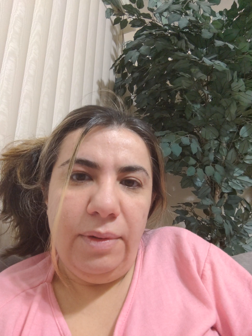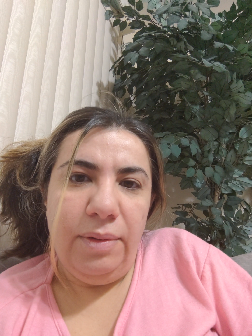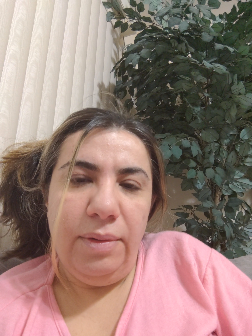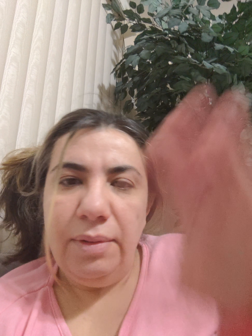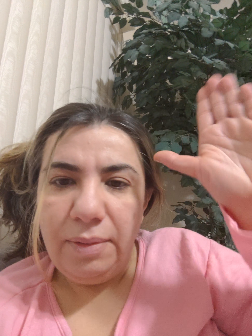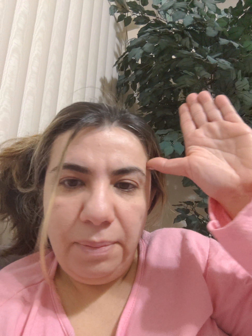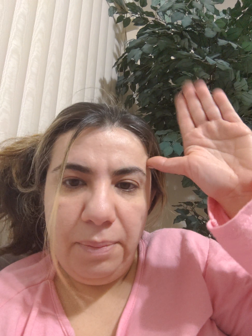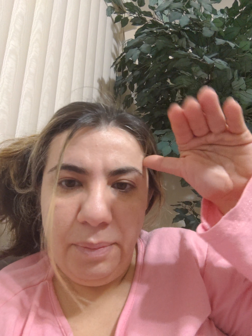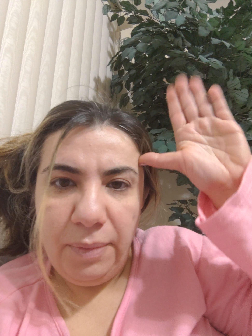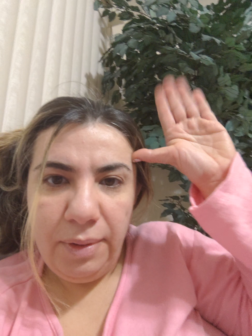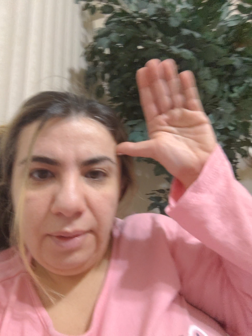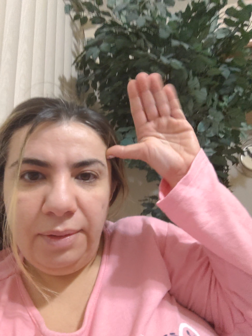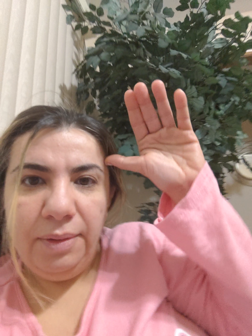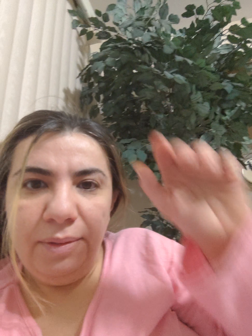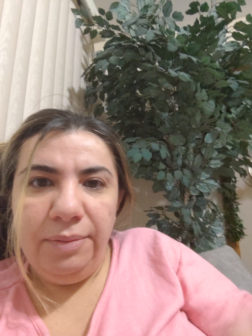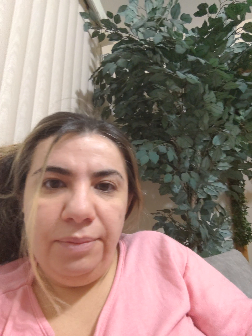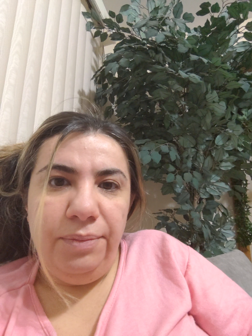donkey